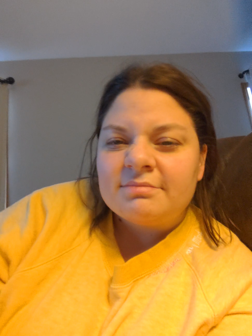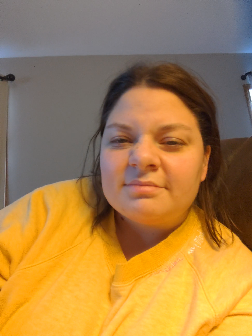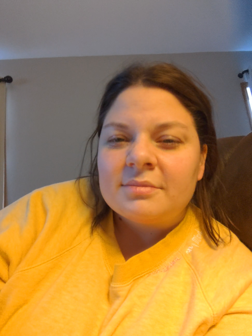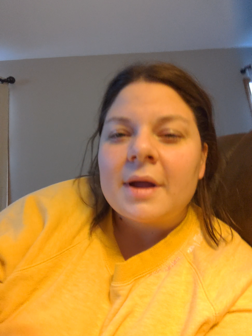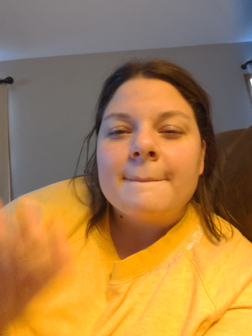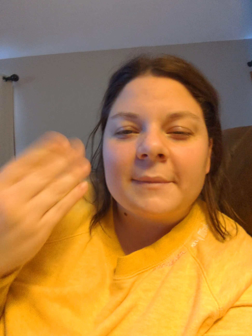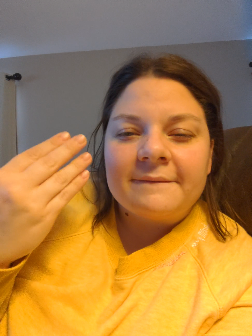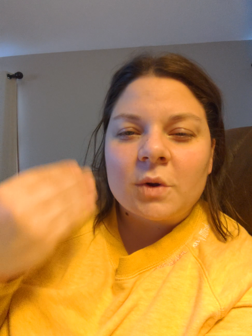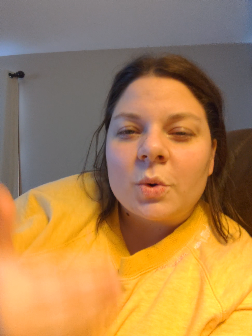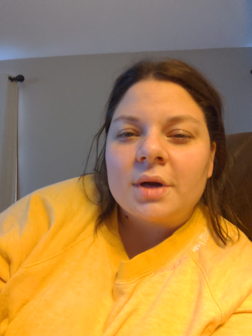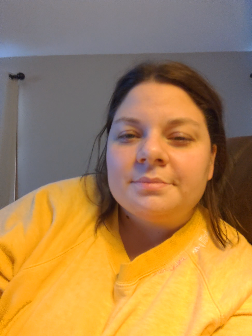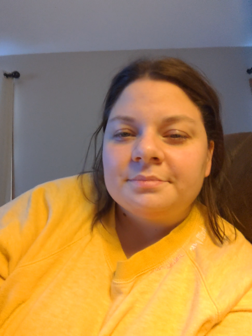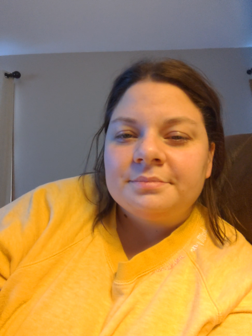before